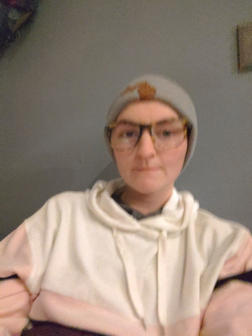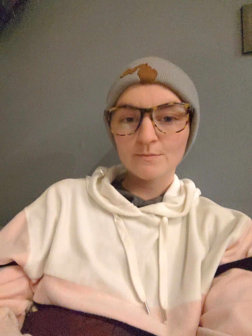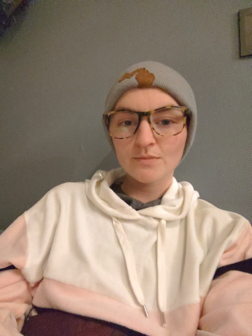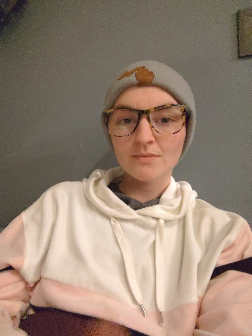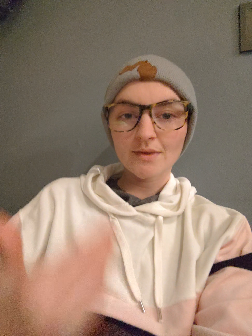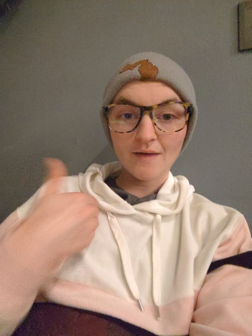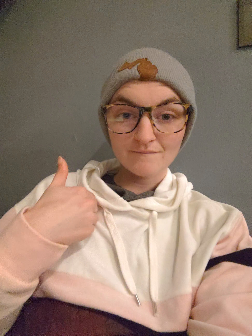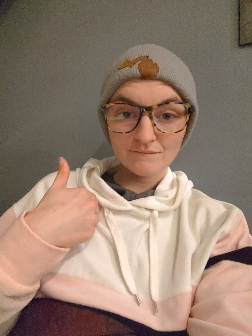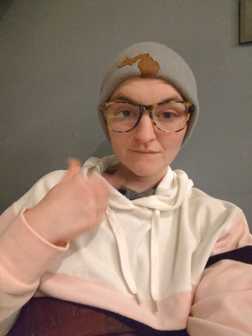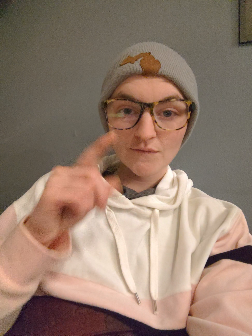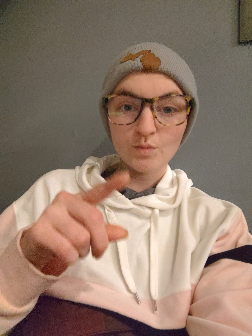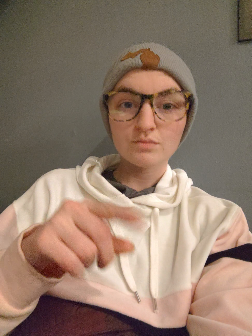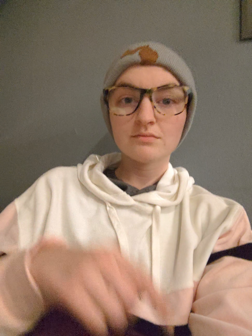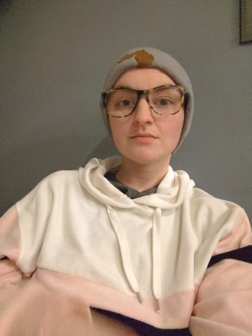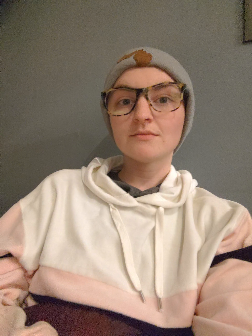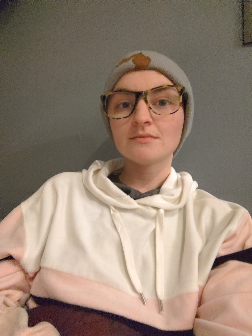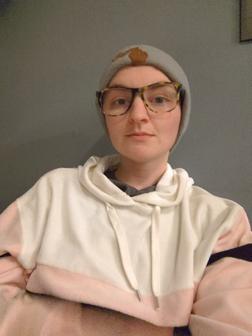have to